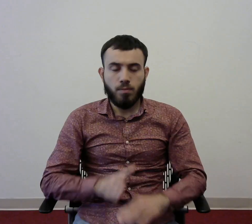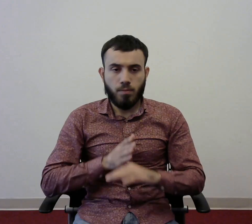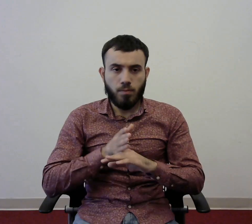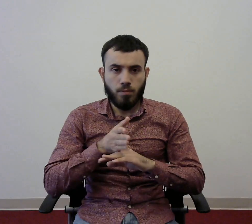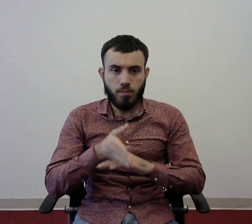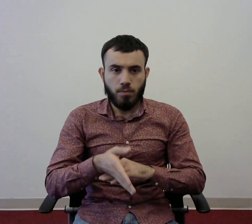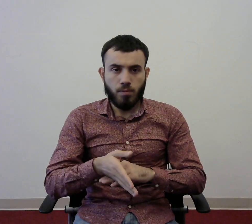müraciət